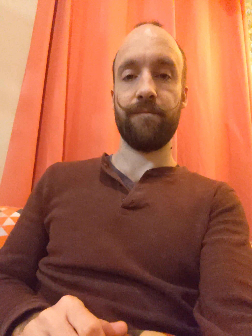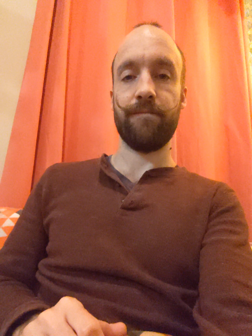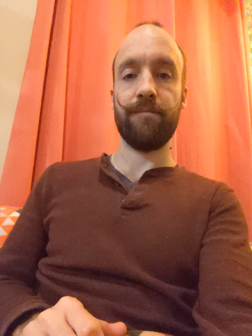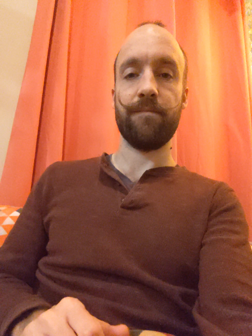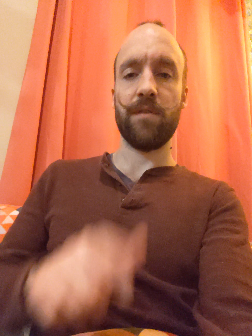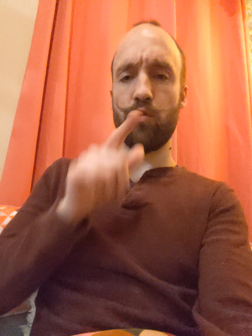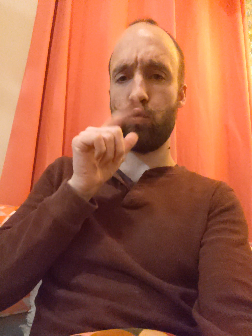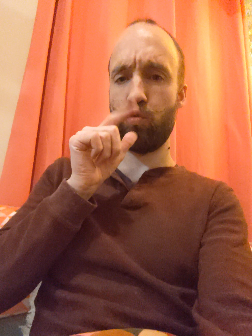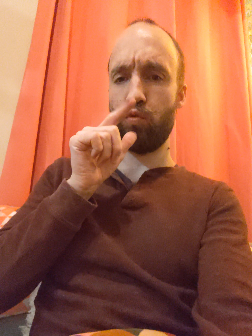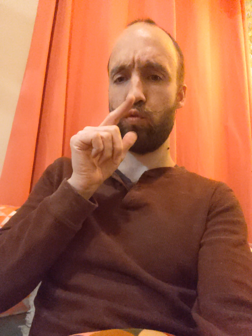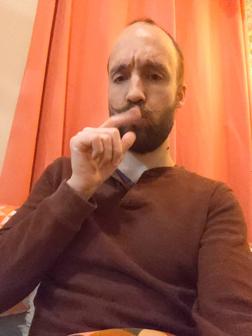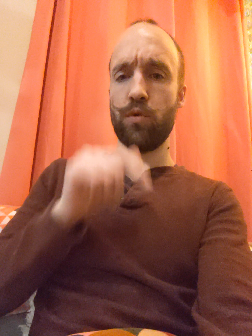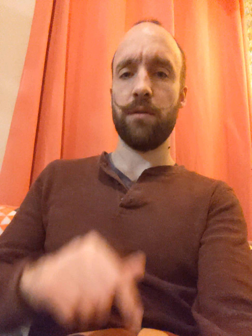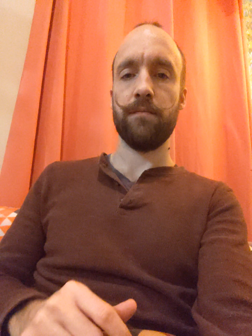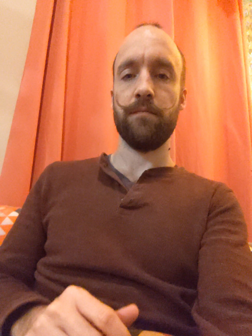who